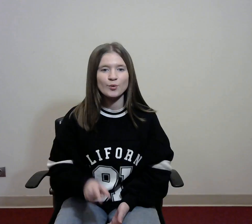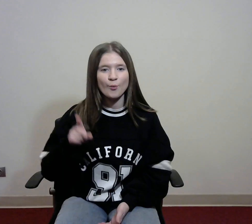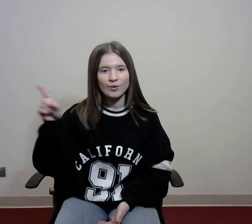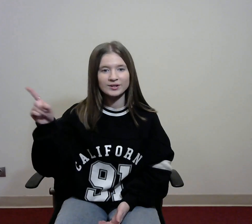O